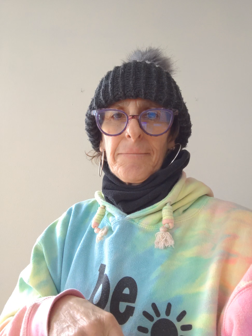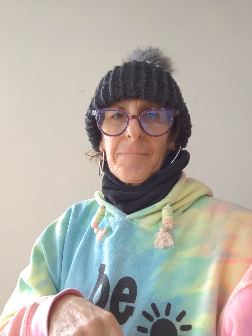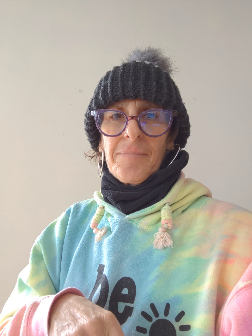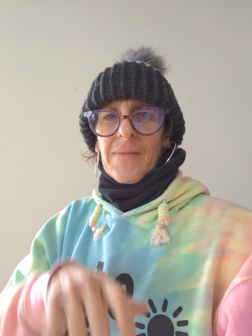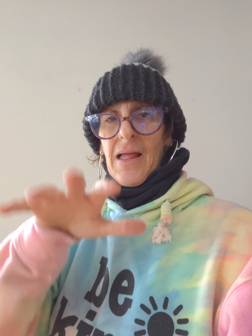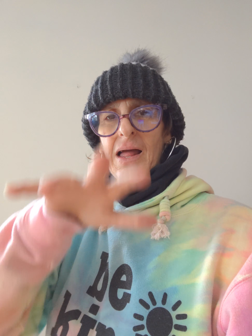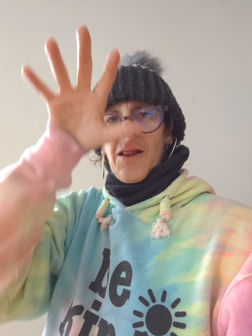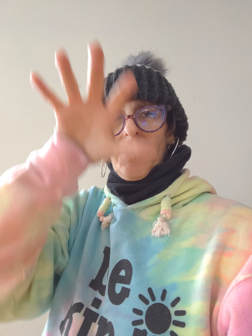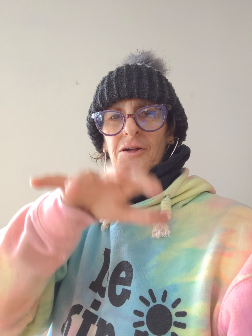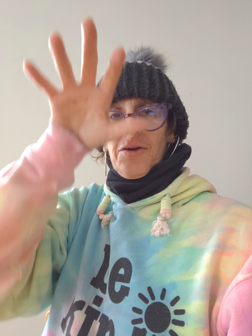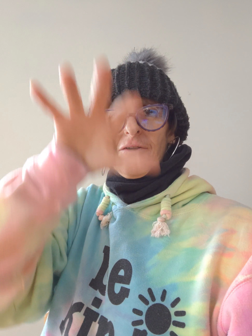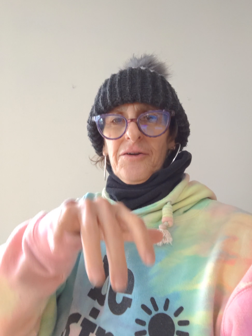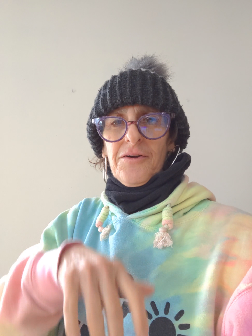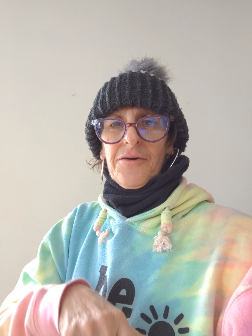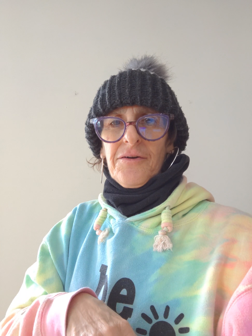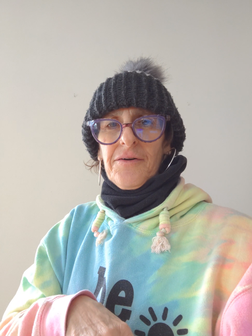alligator